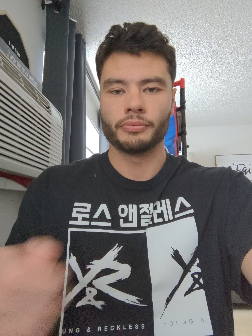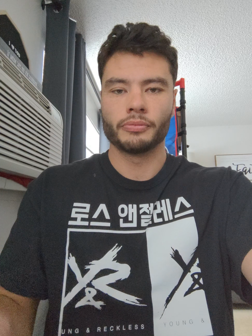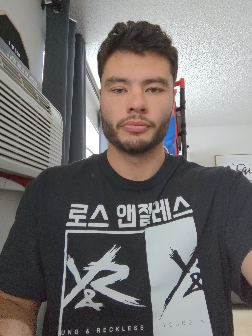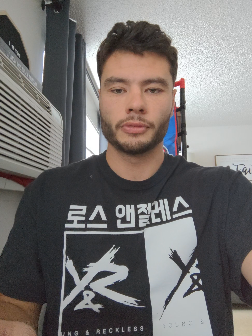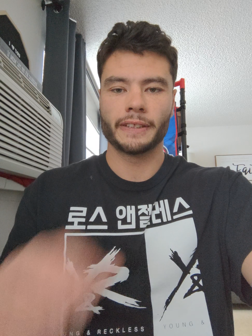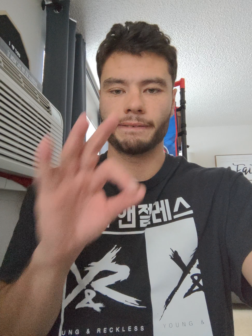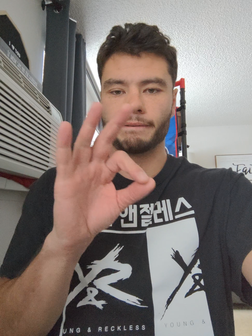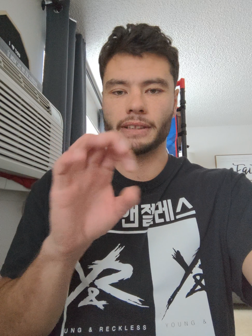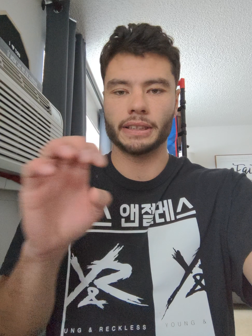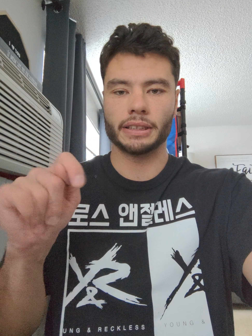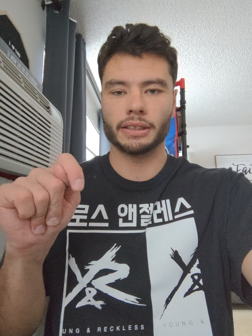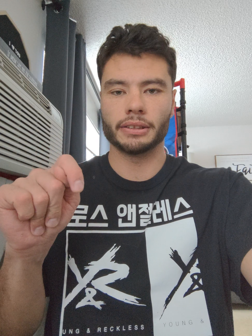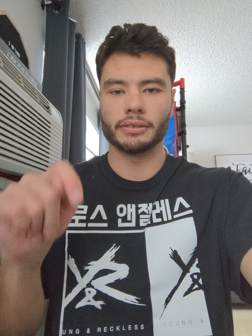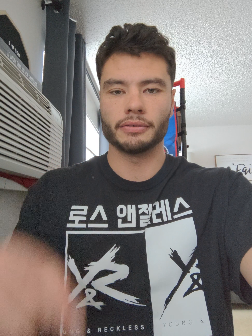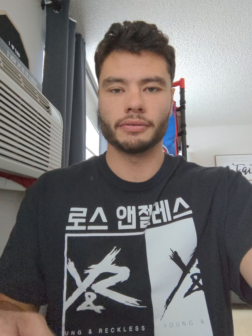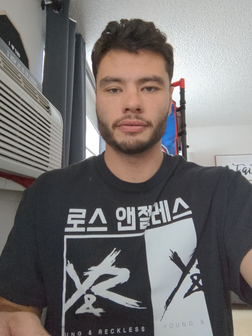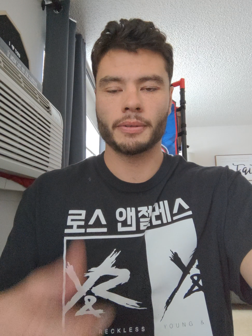feet